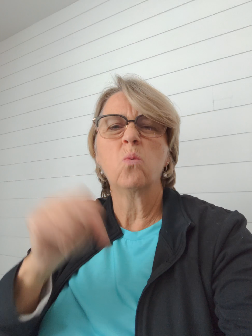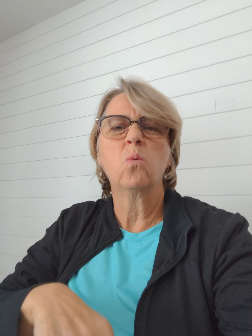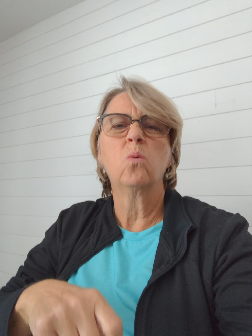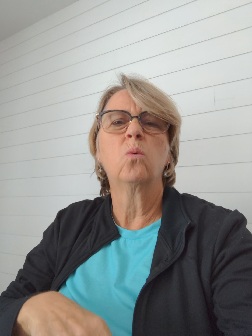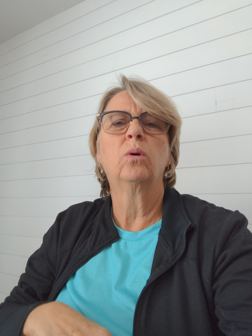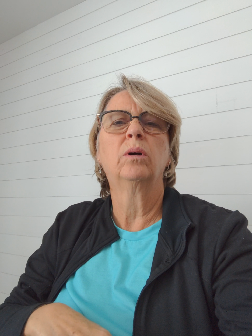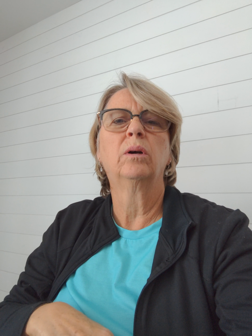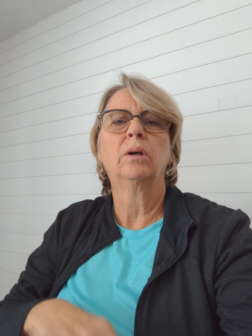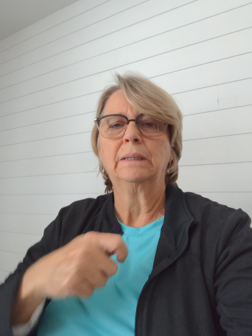old